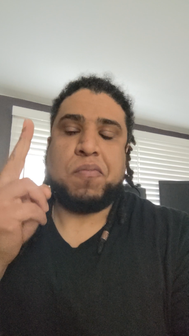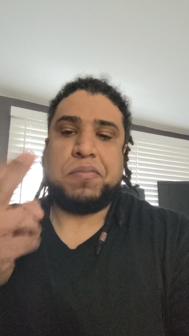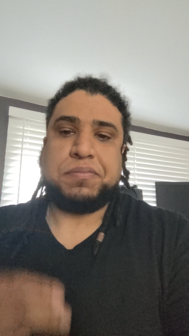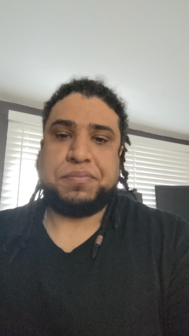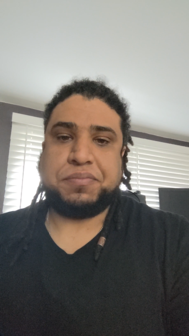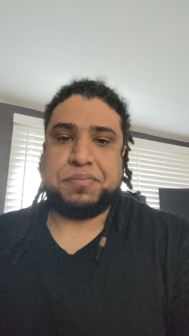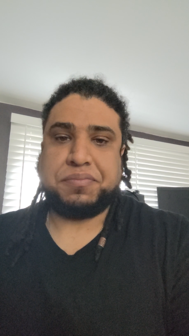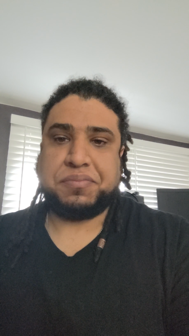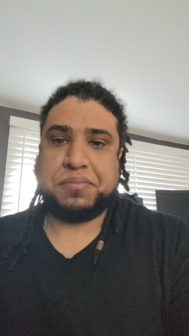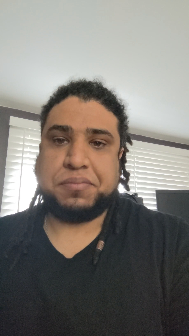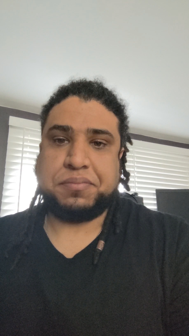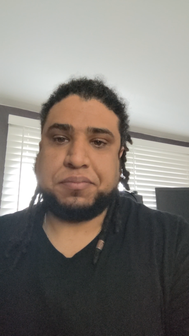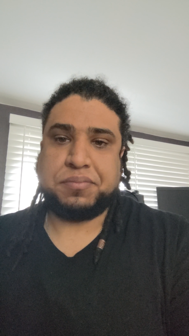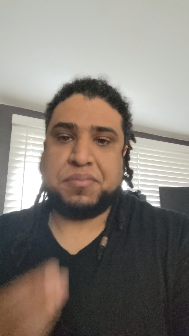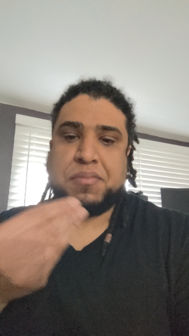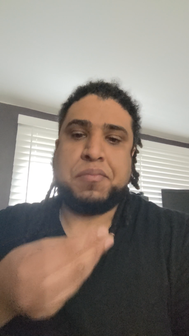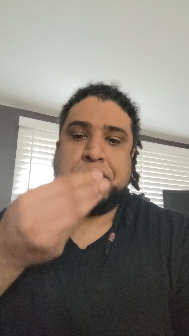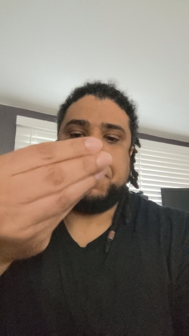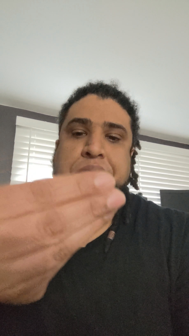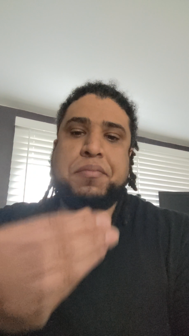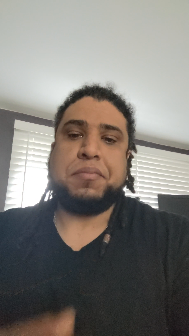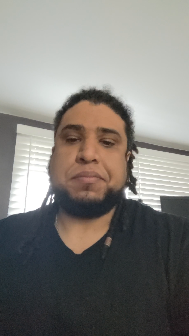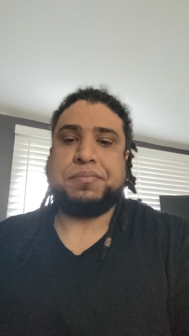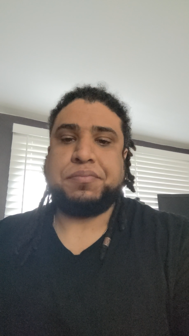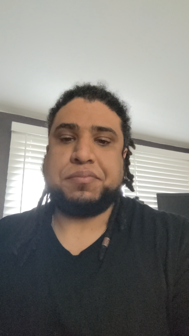buy